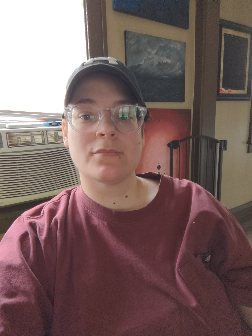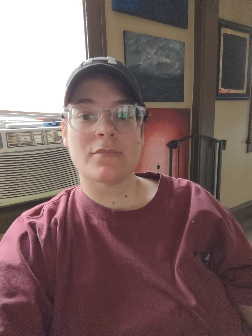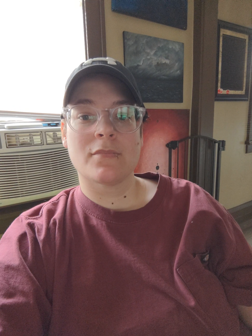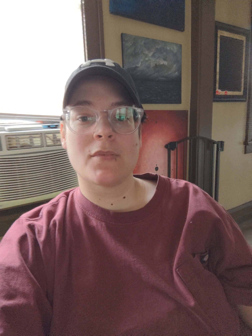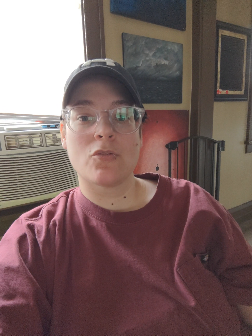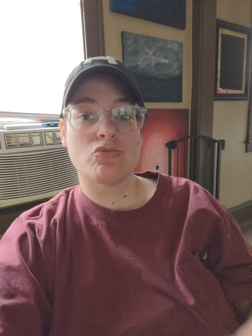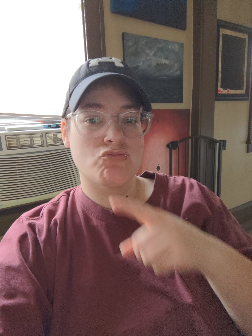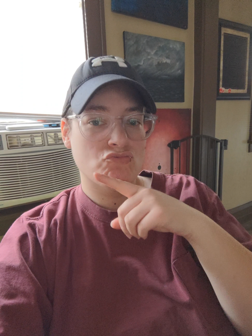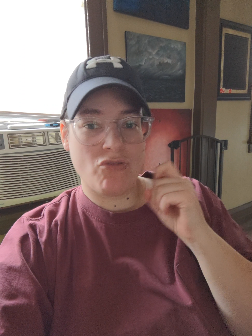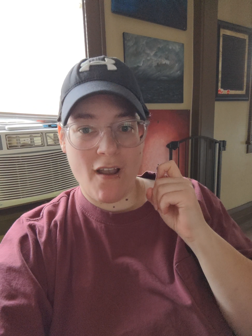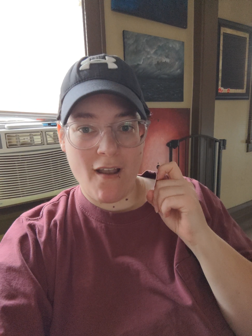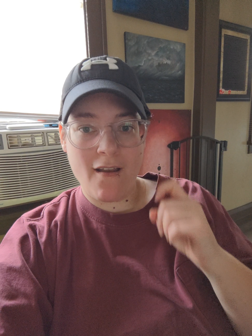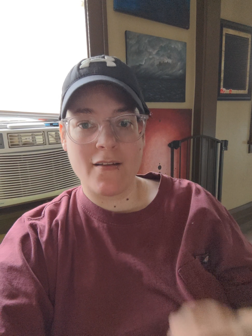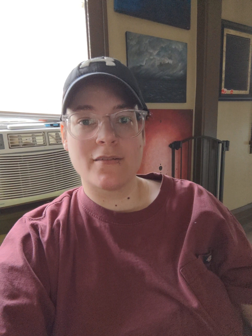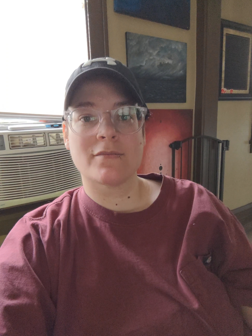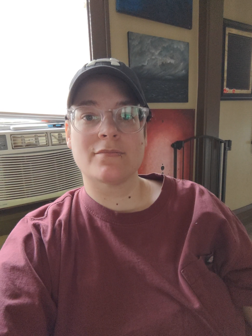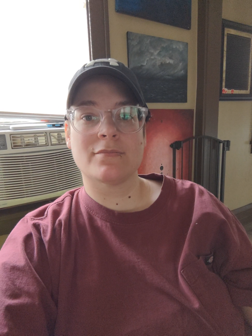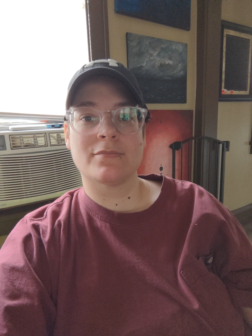dry